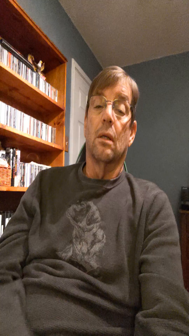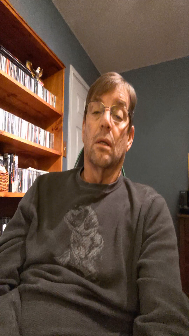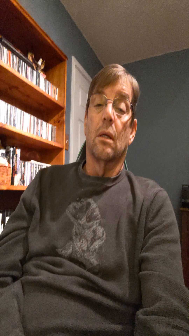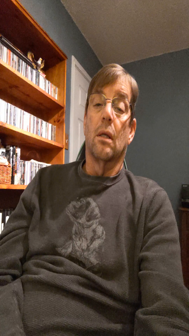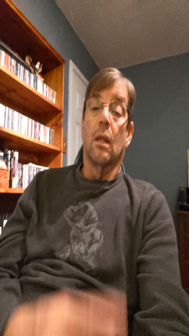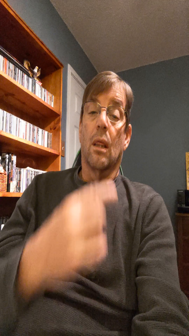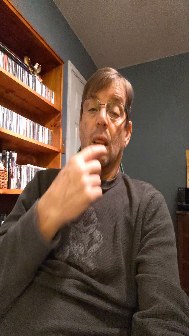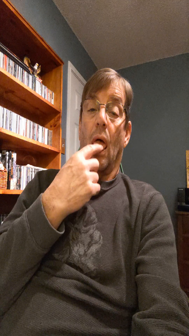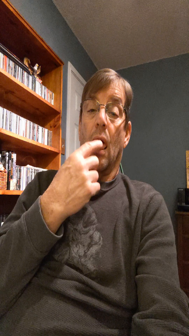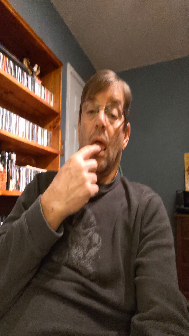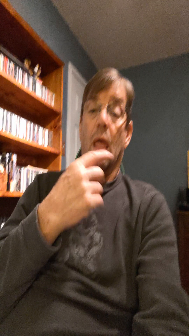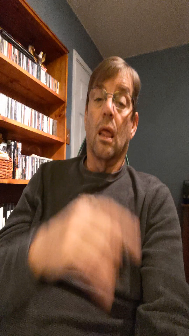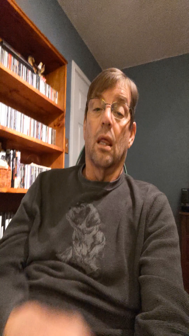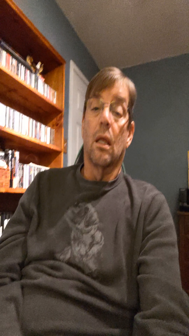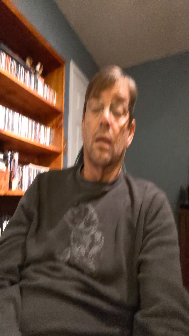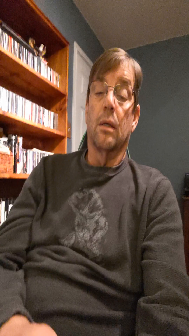tongue